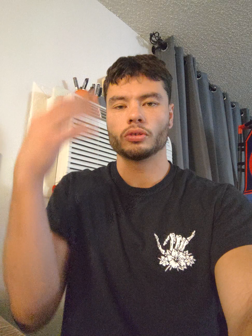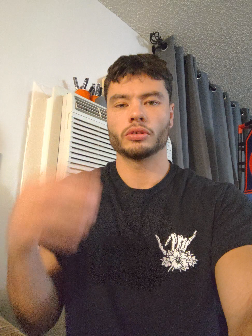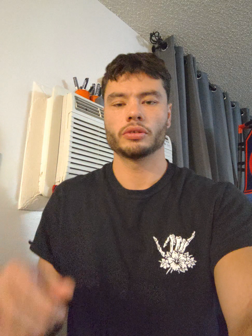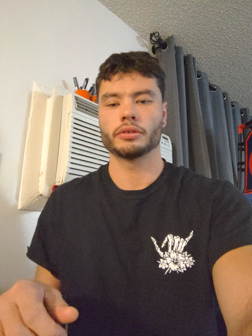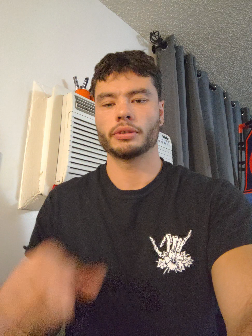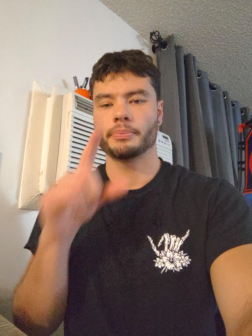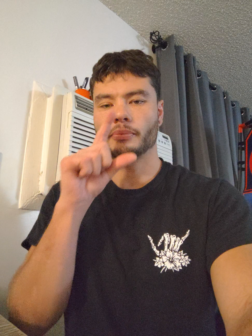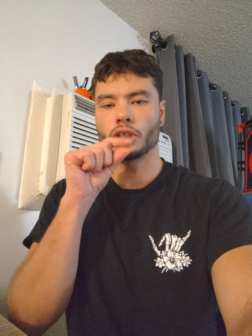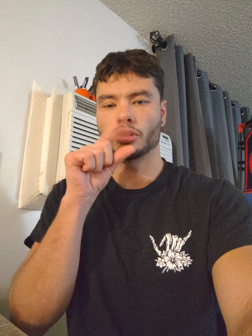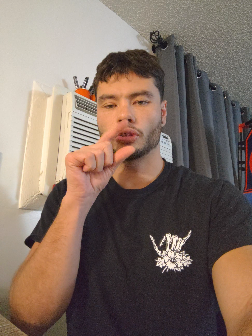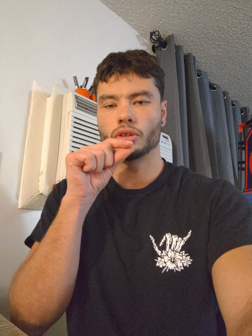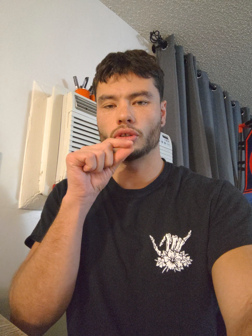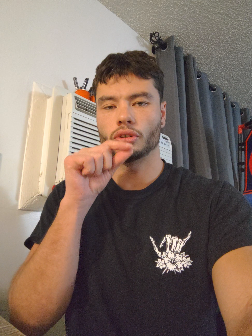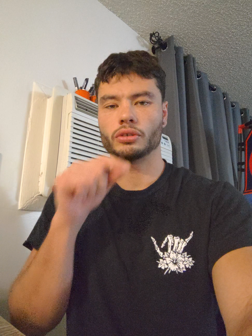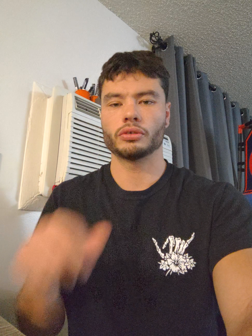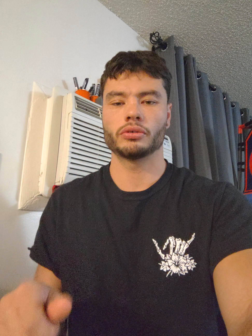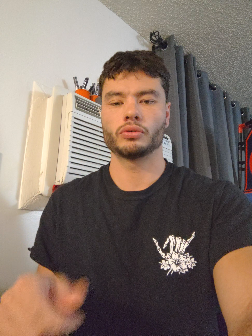bird